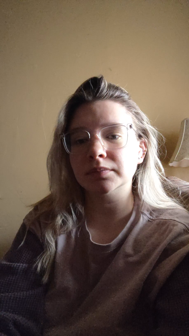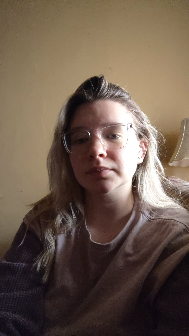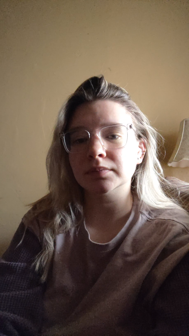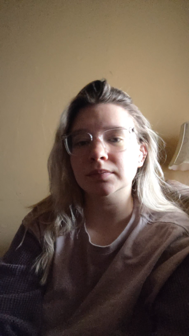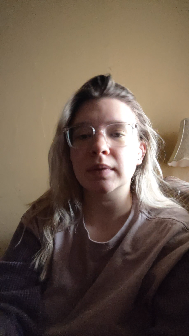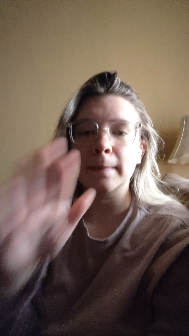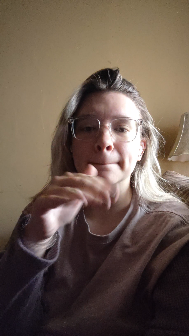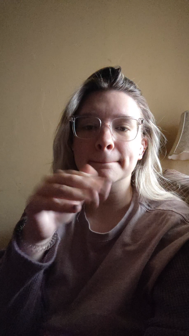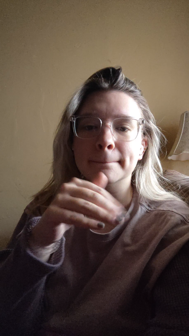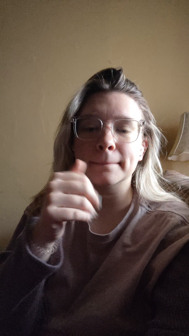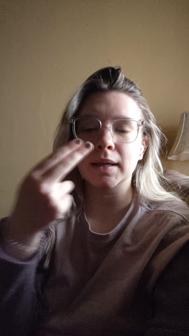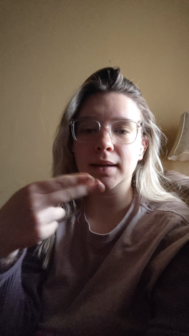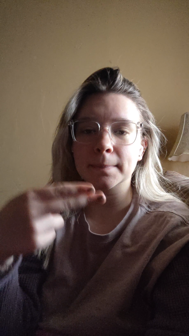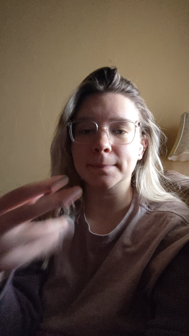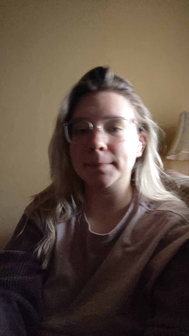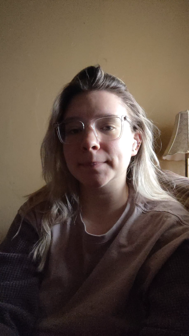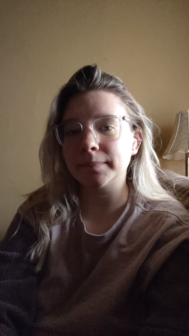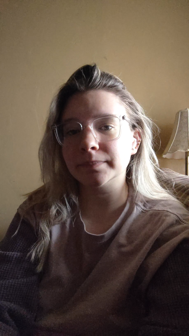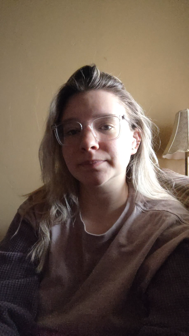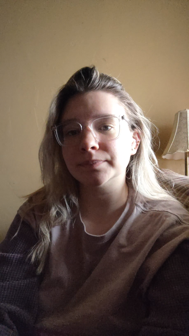pet's name